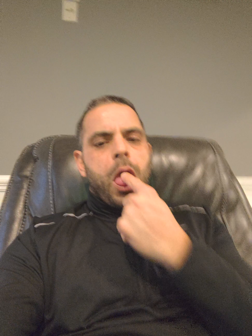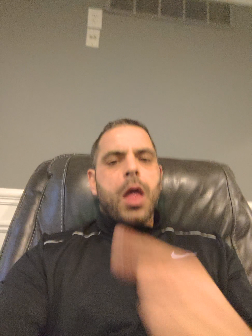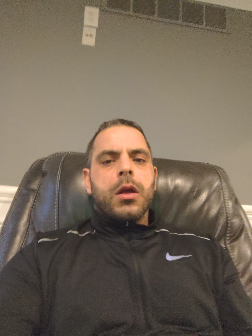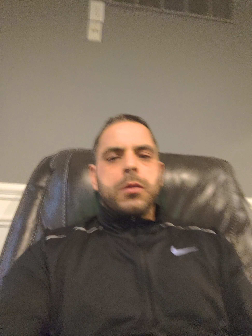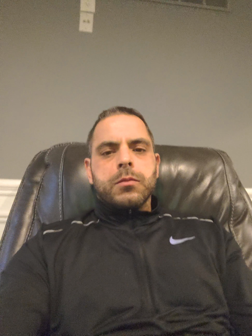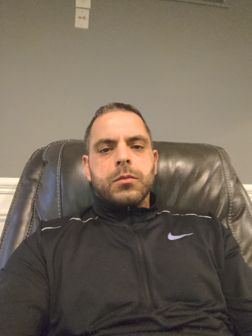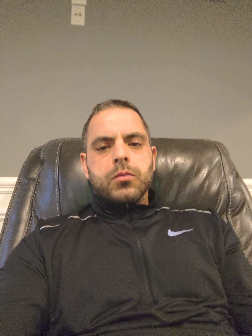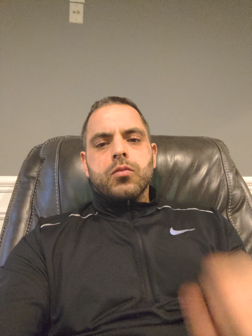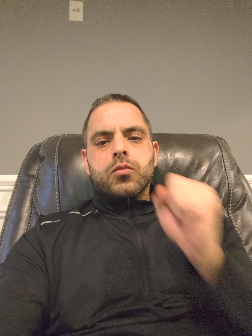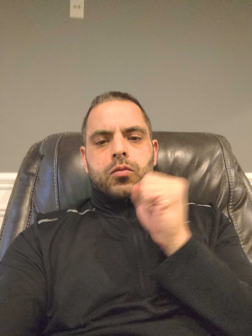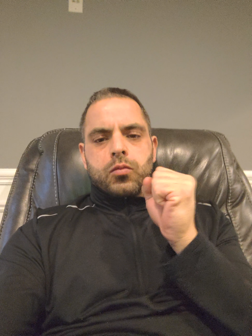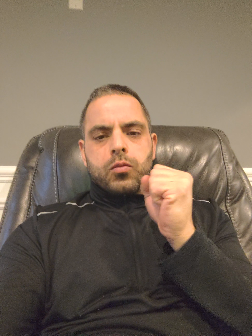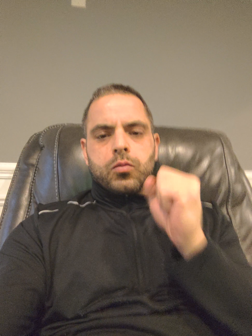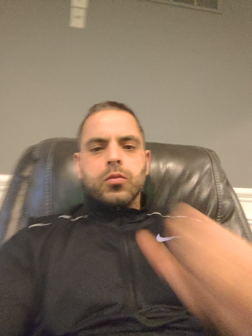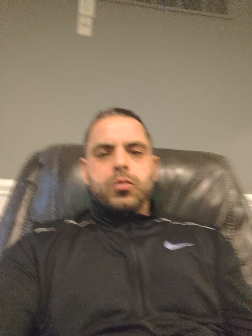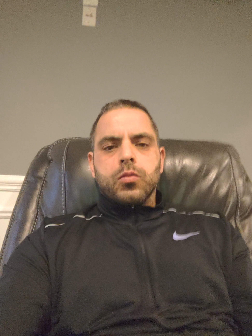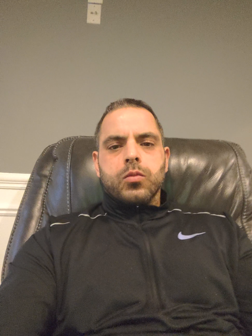refrigerator